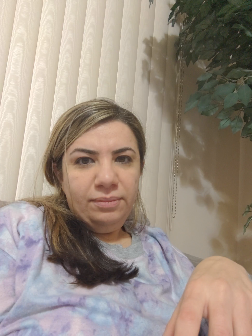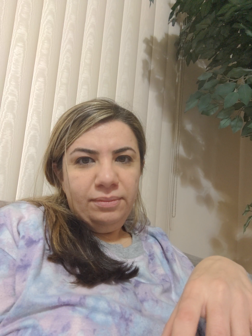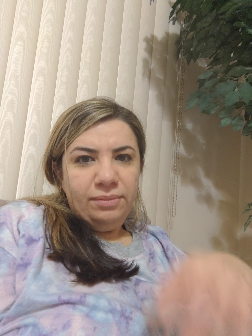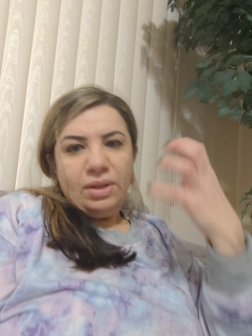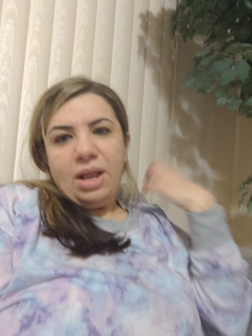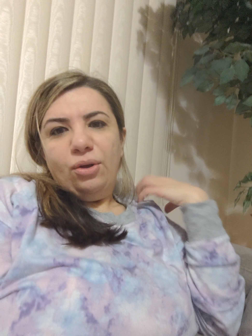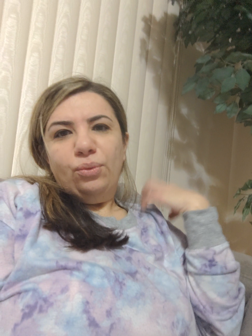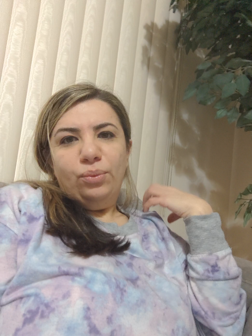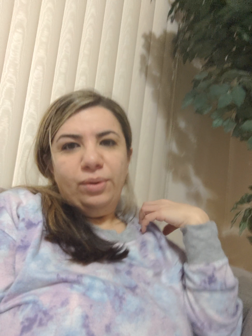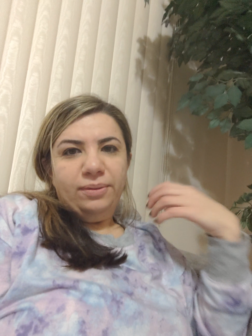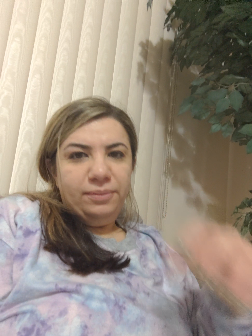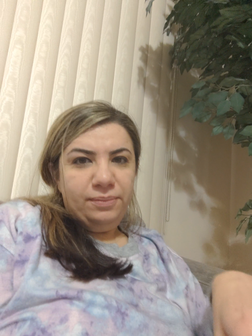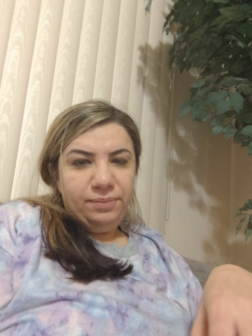outside